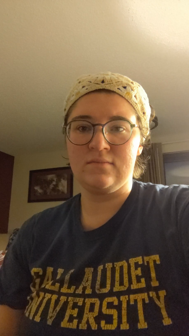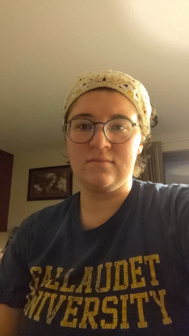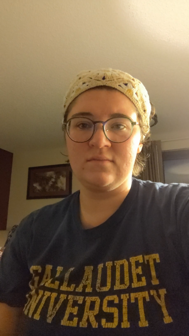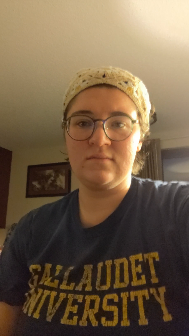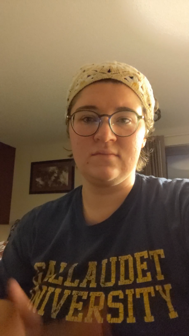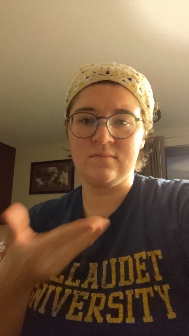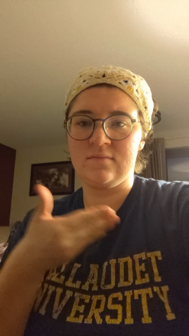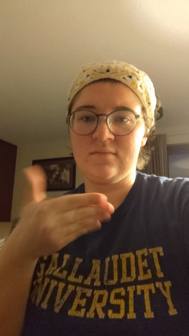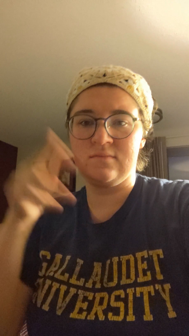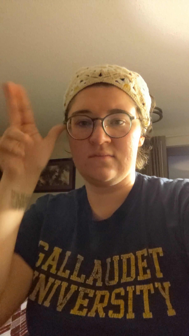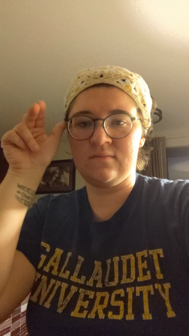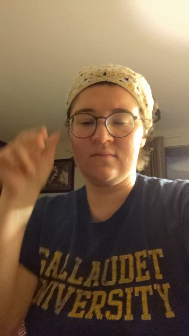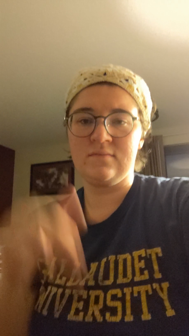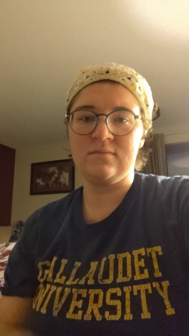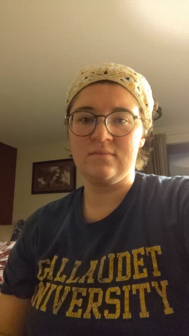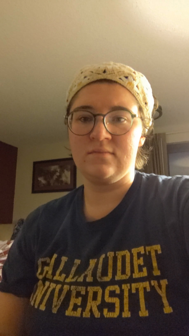pony